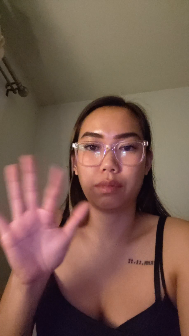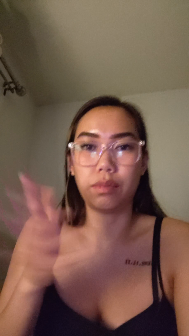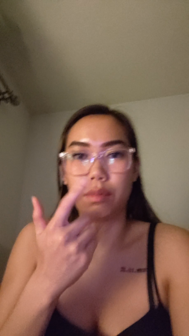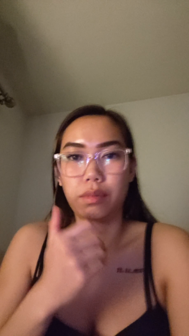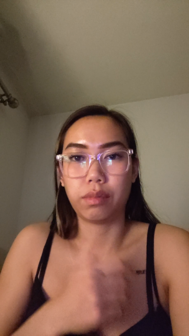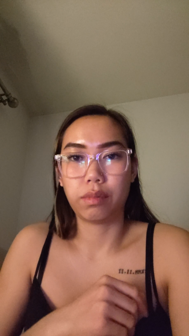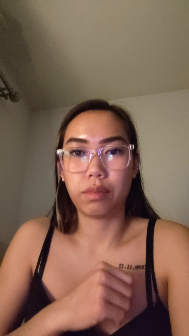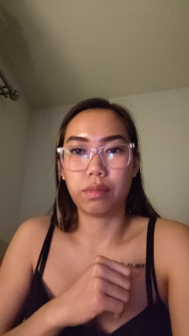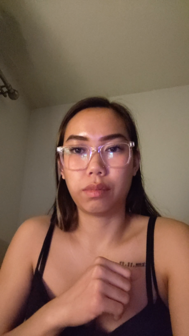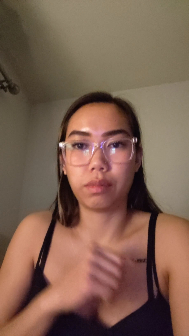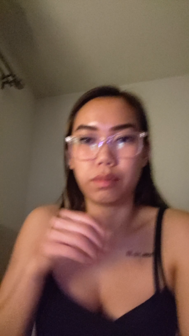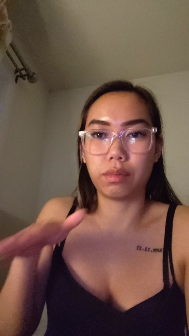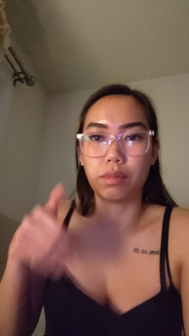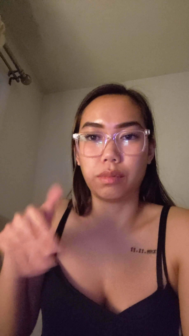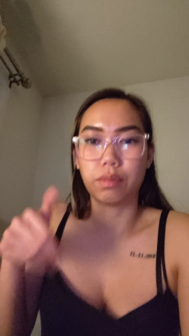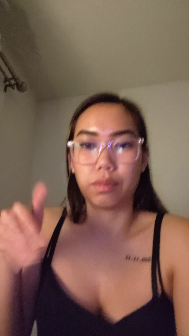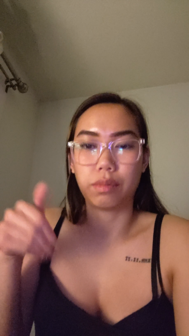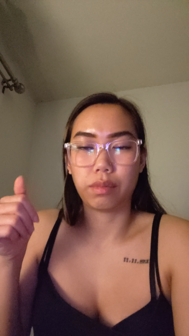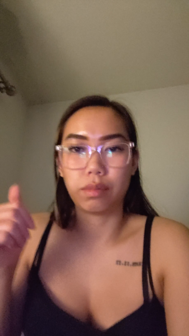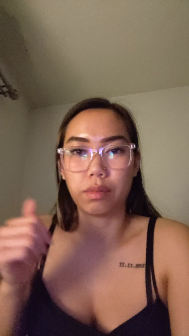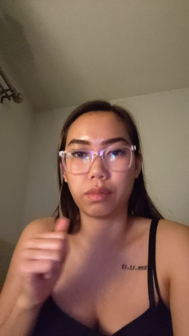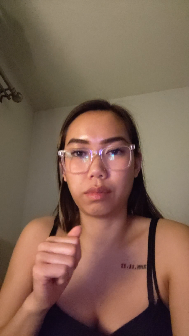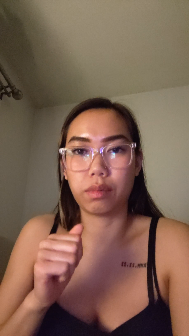pants